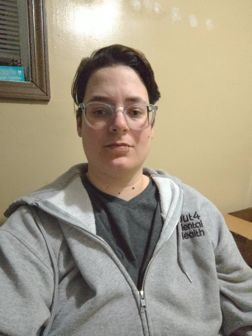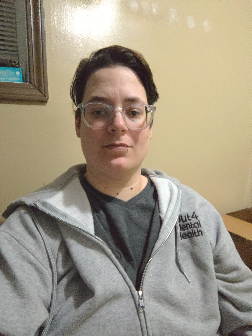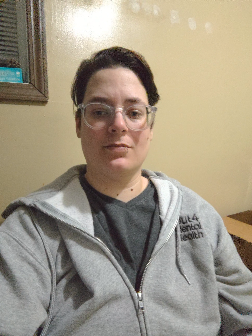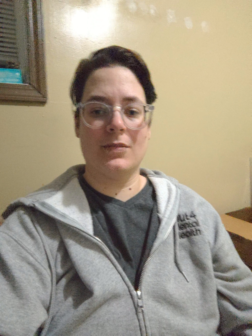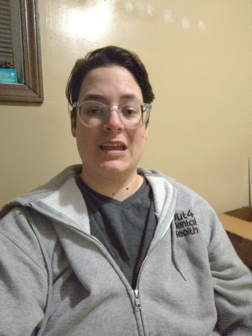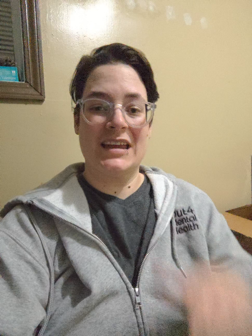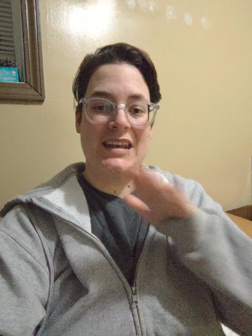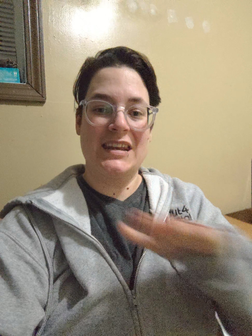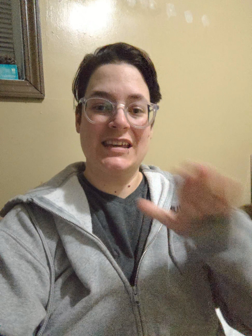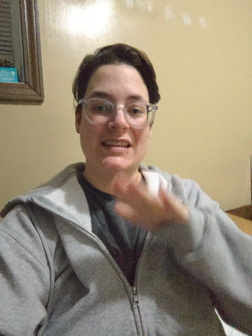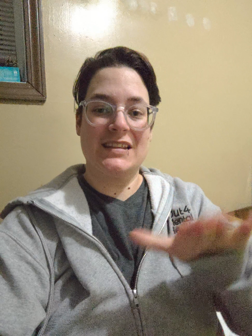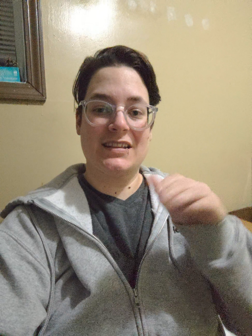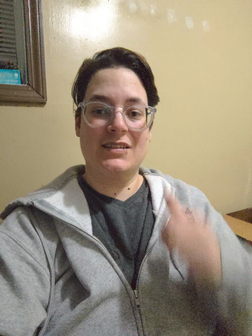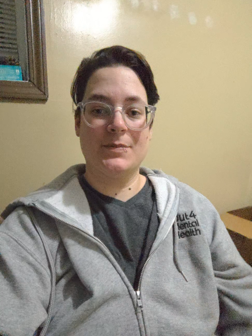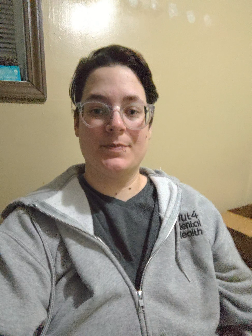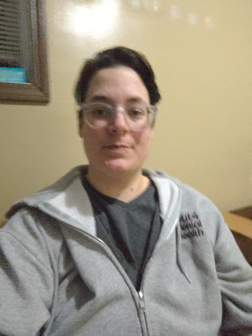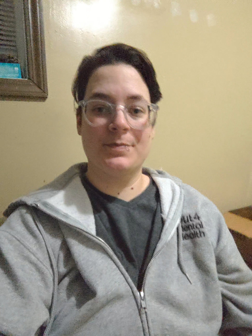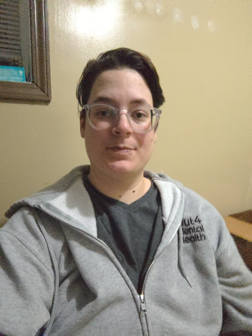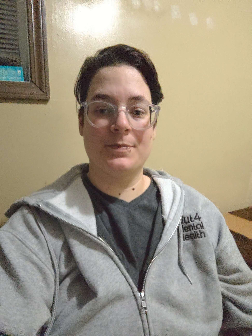clean